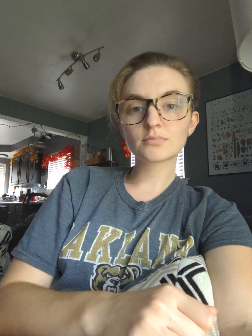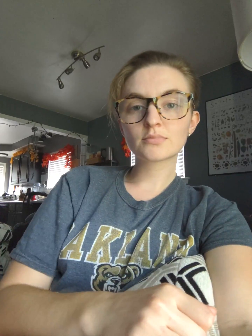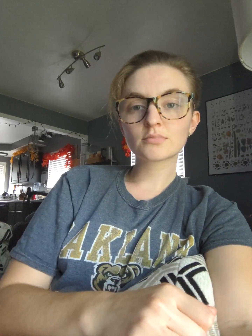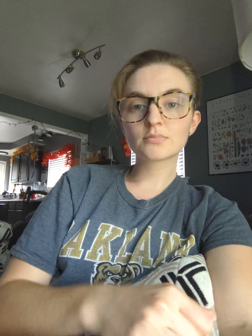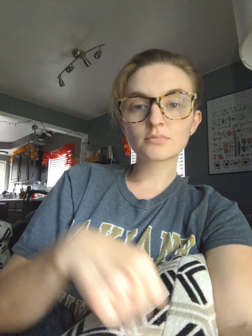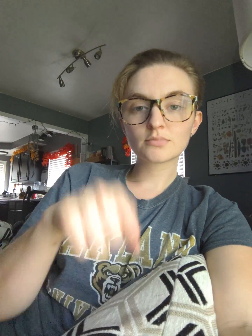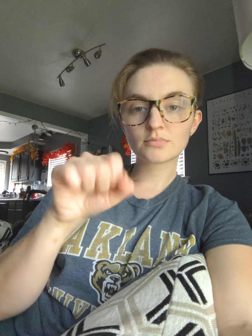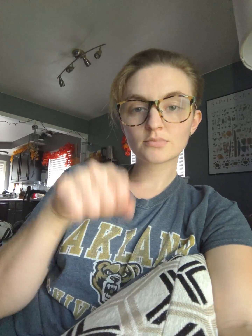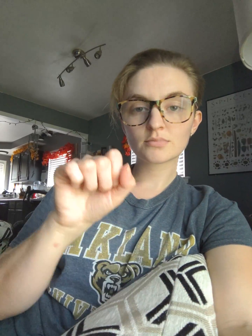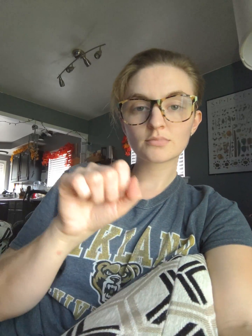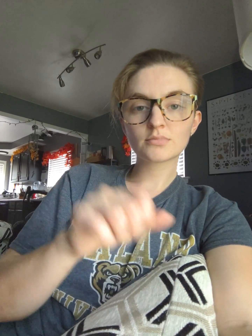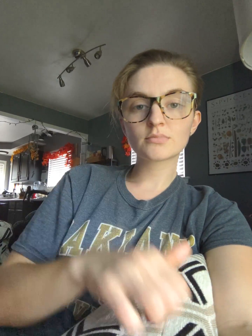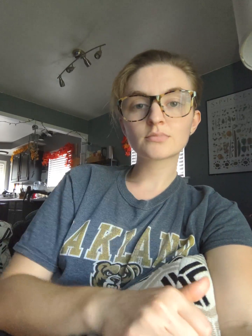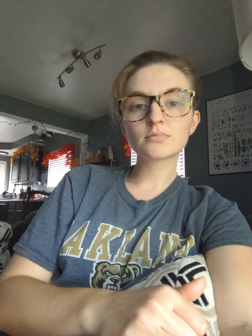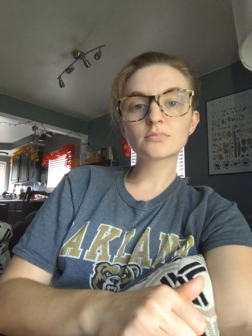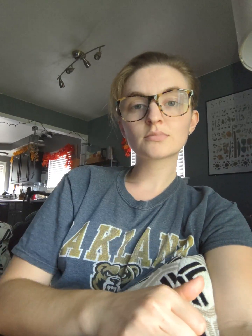motorcycle